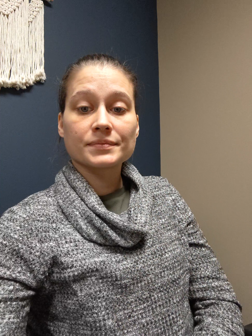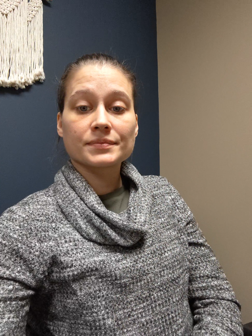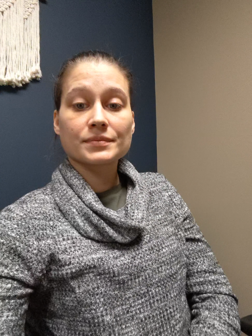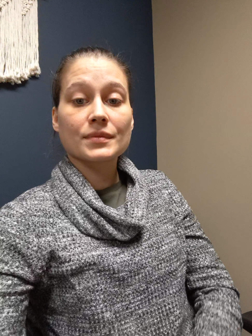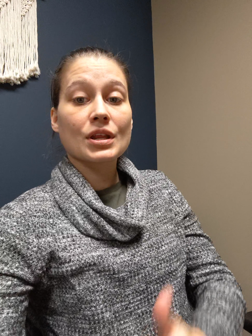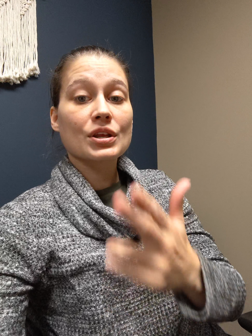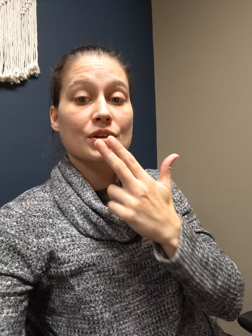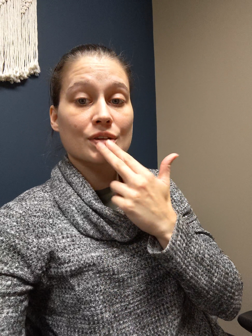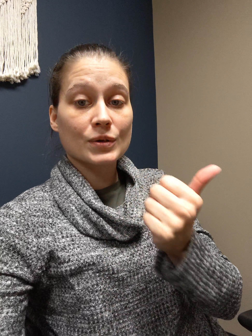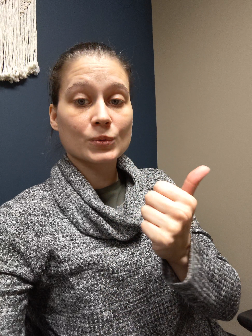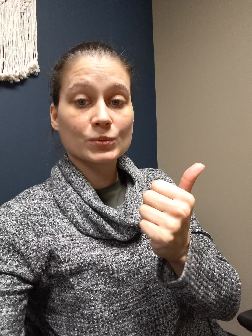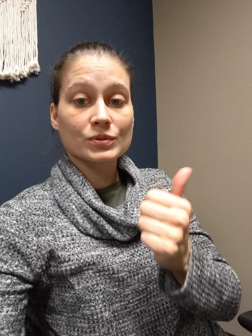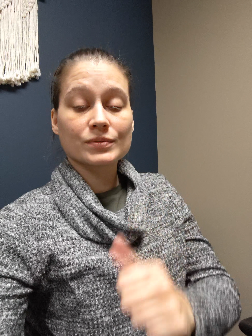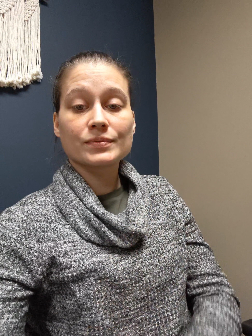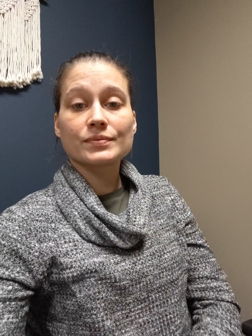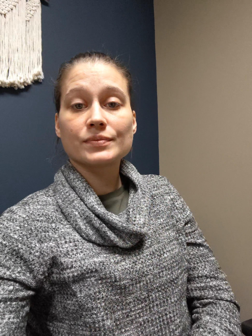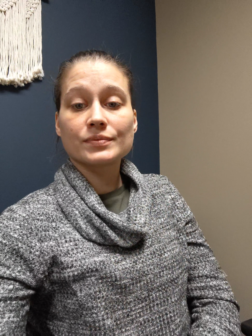cute